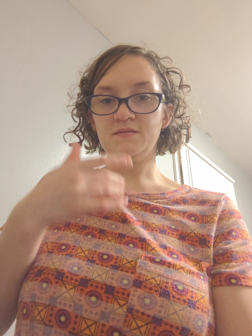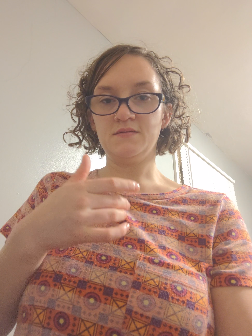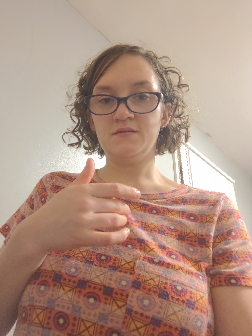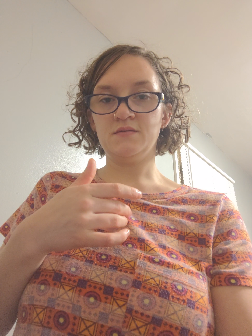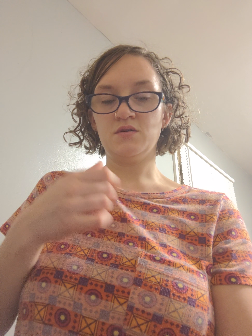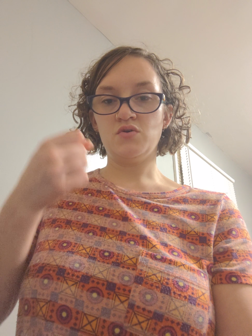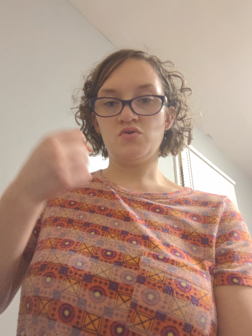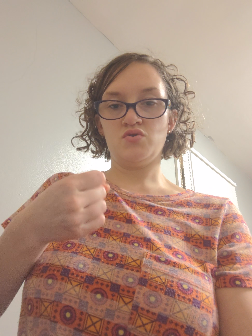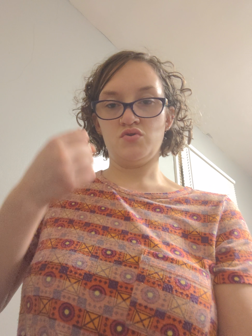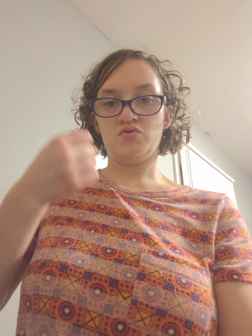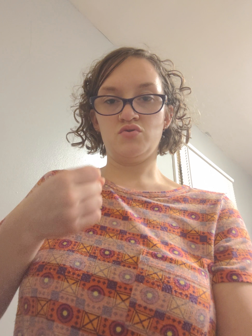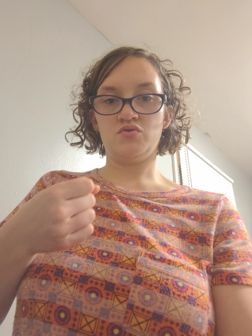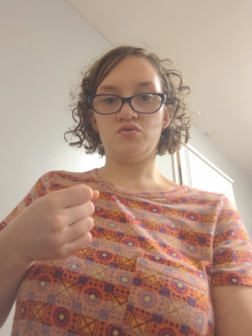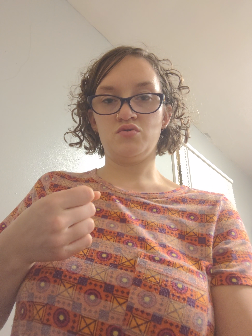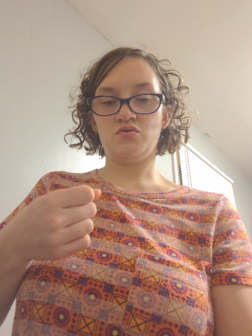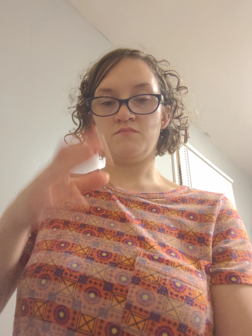car